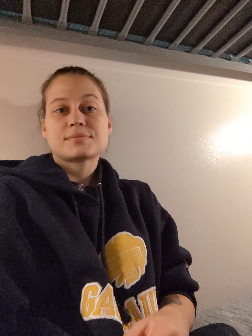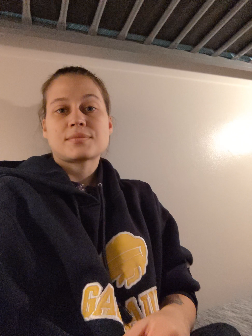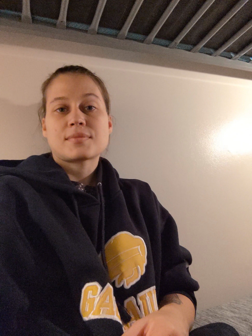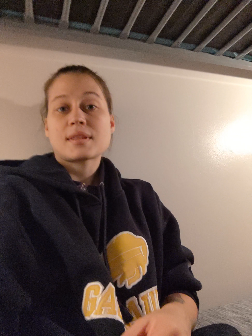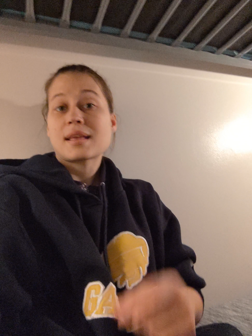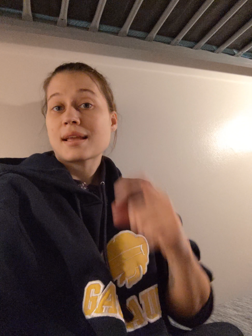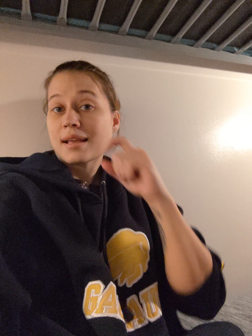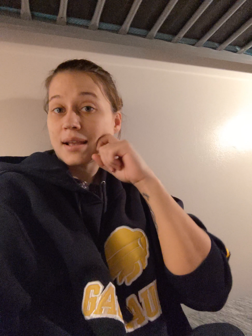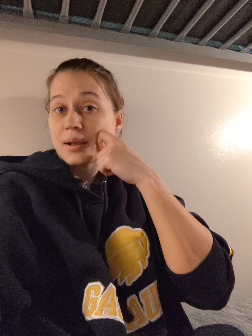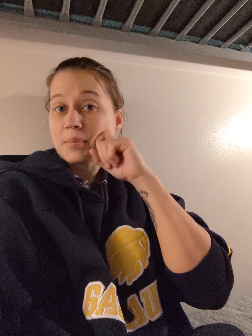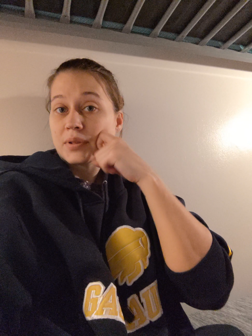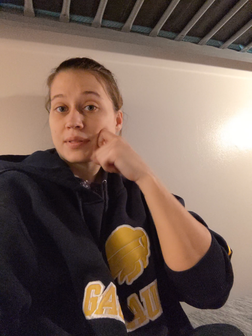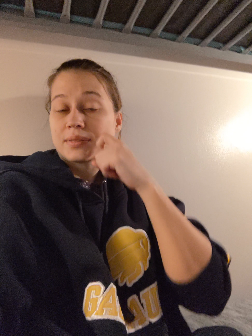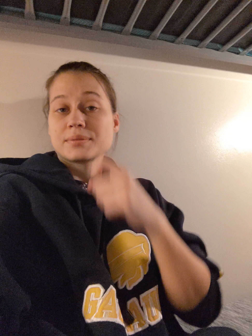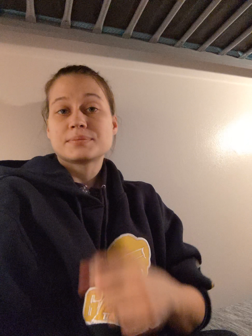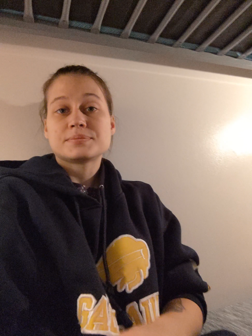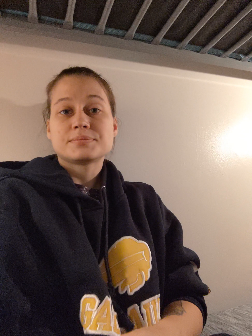apple